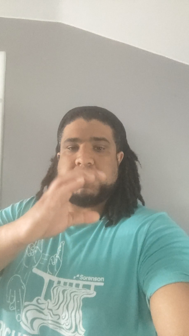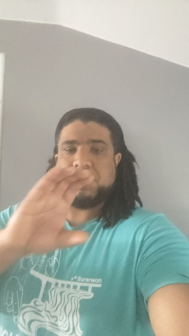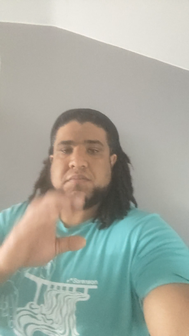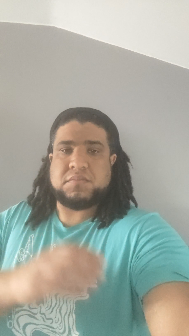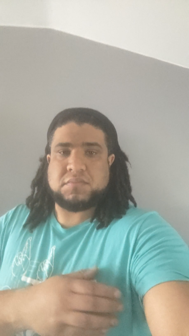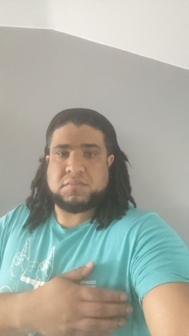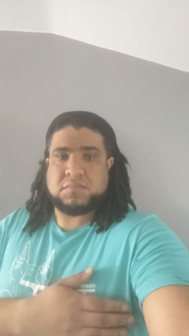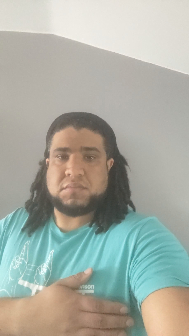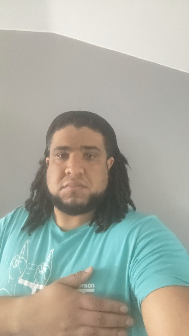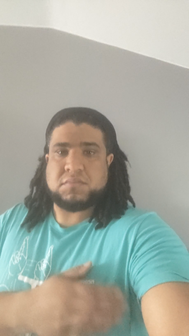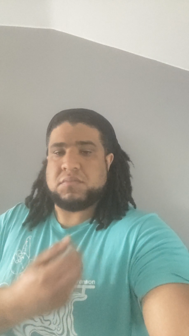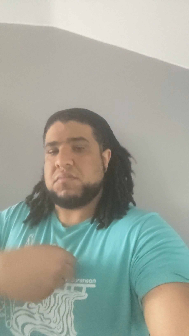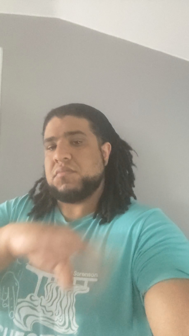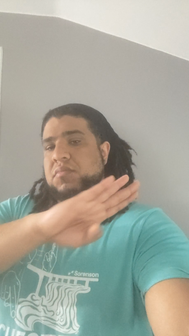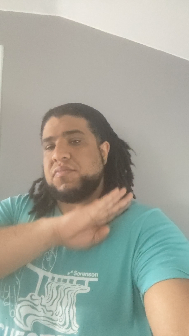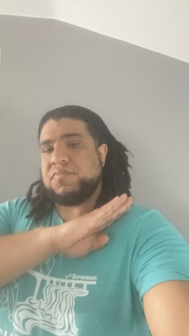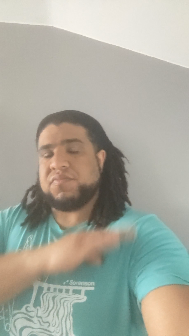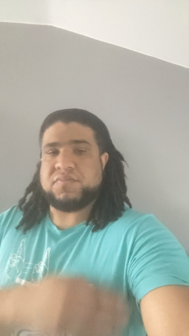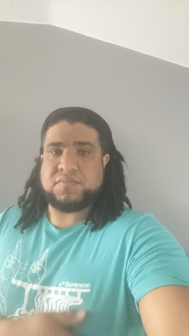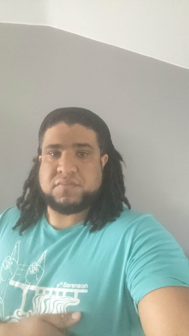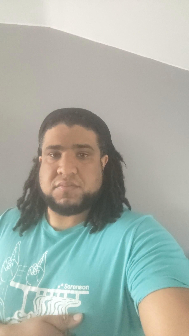scarf